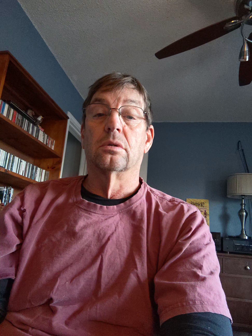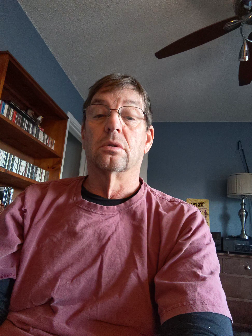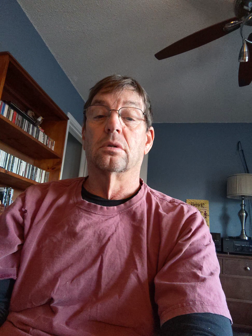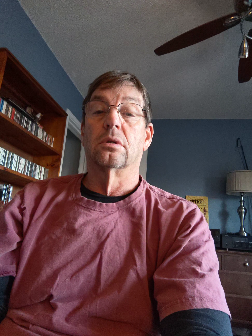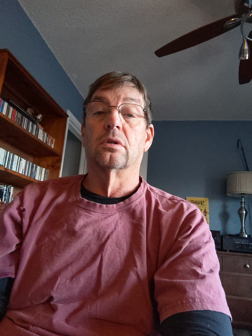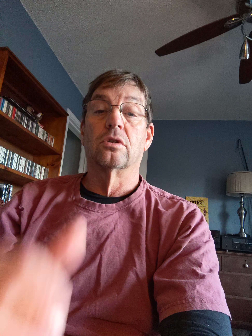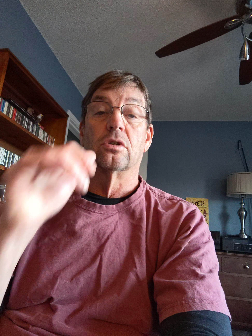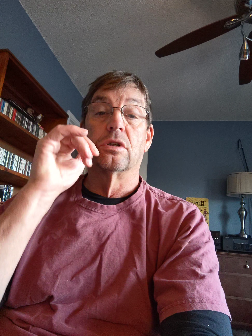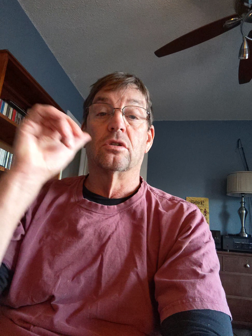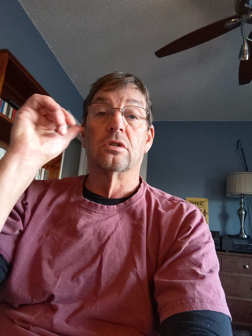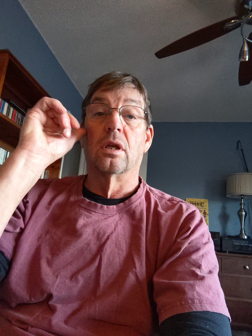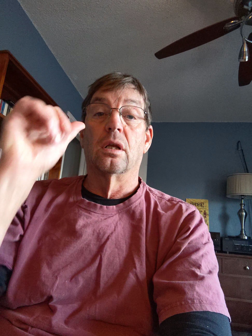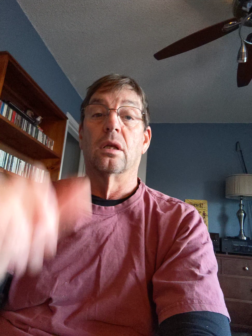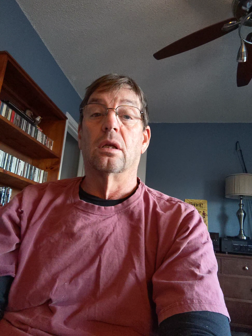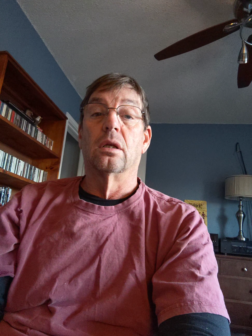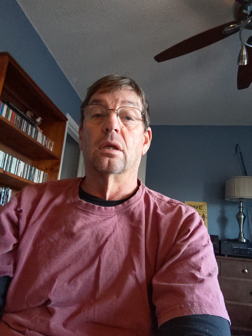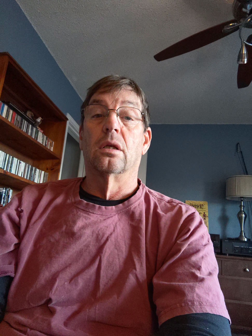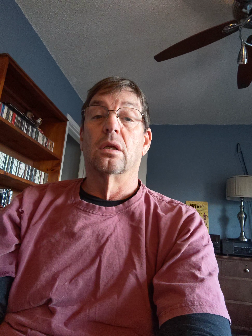yesterday